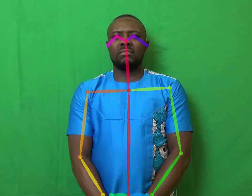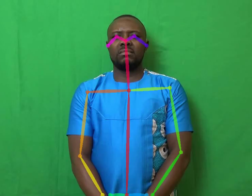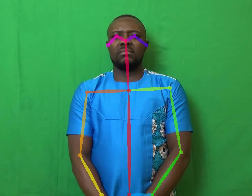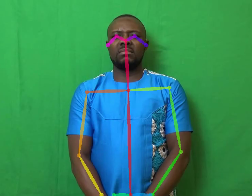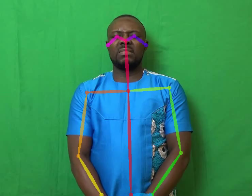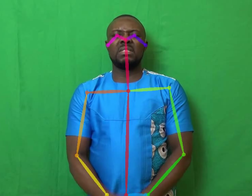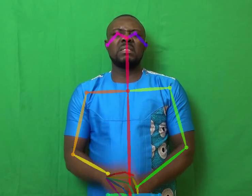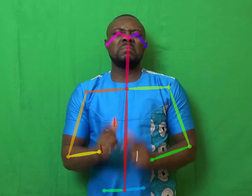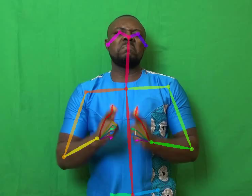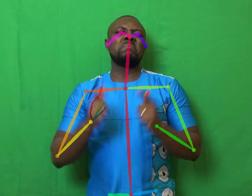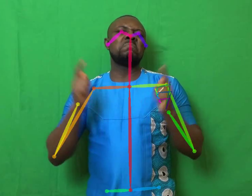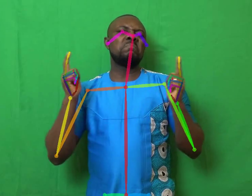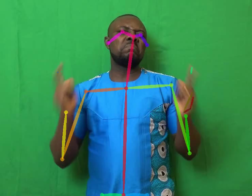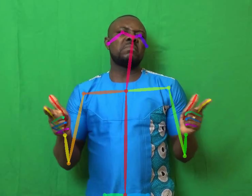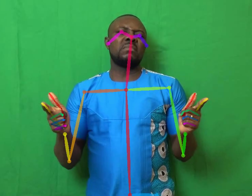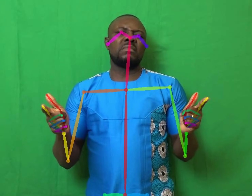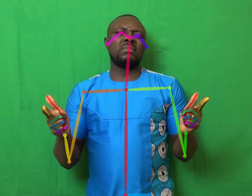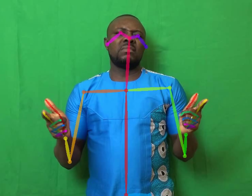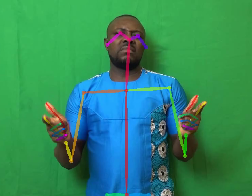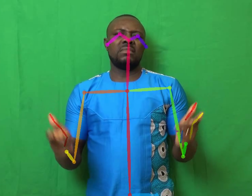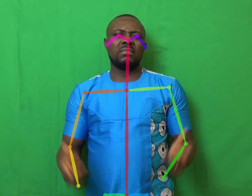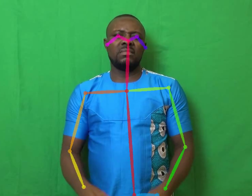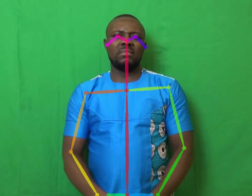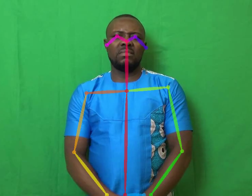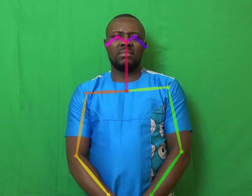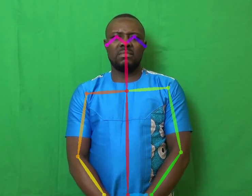big or great